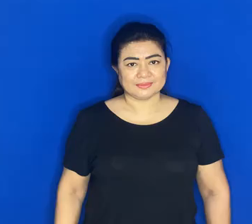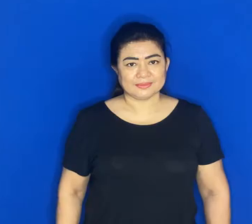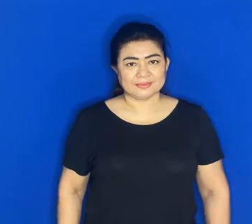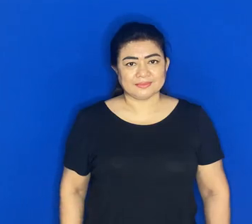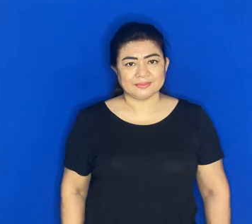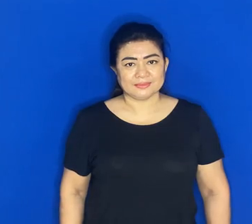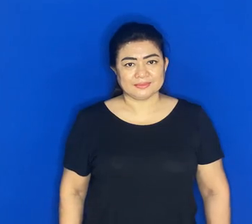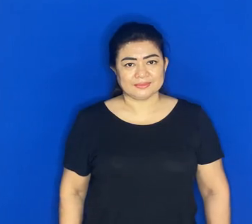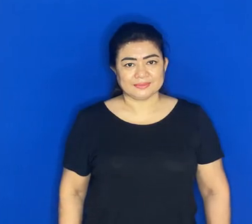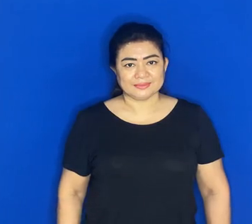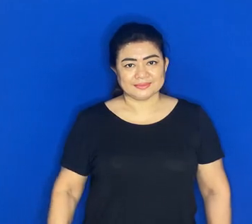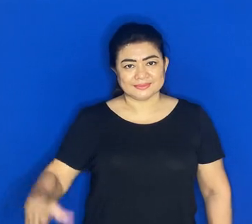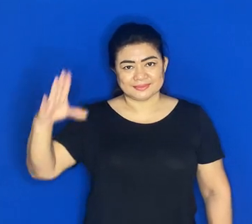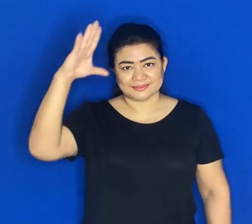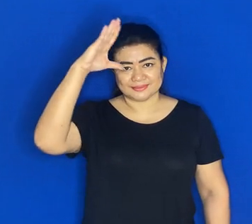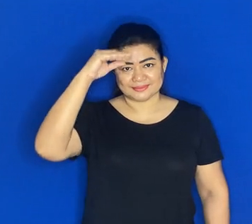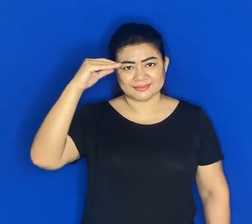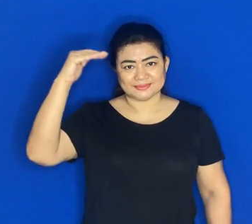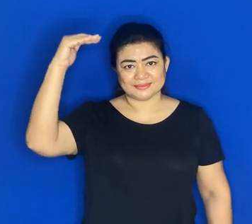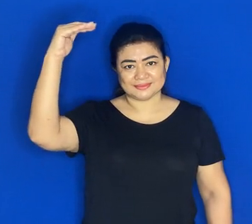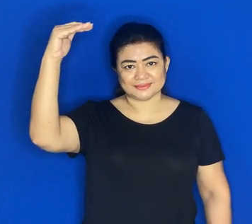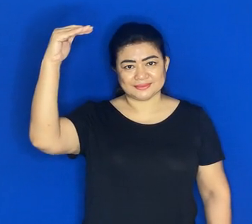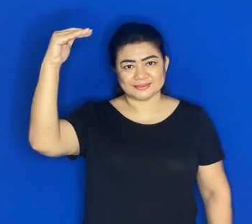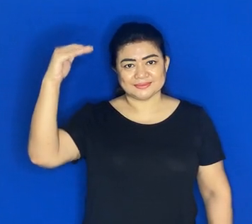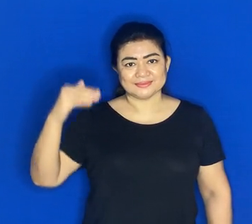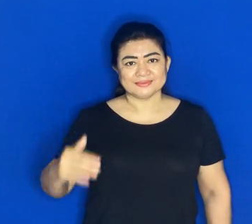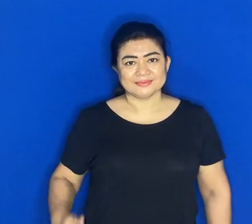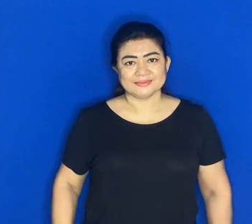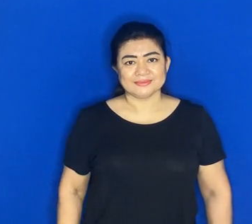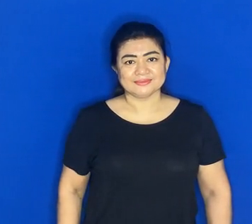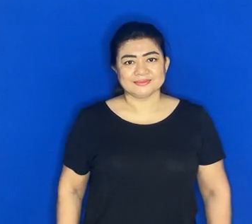man